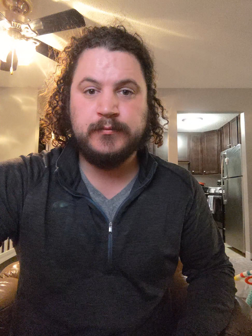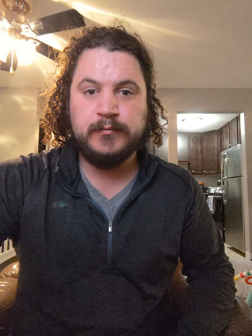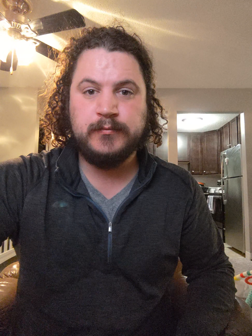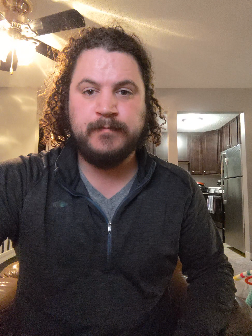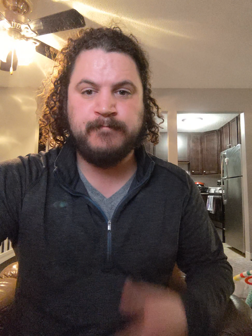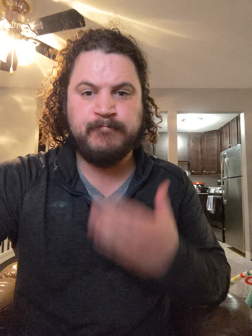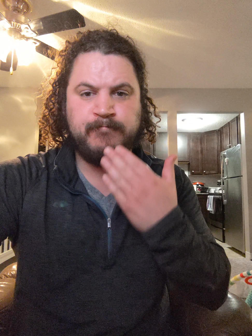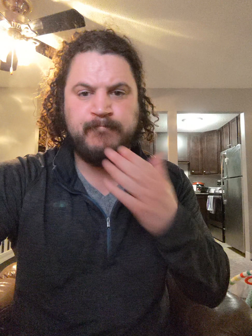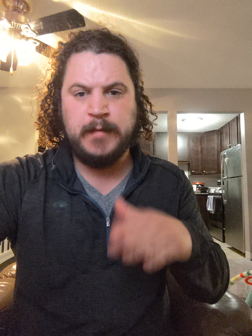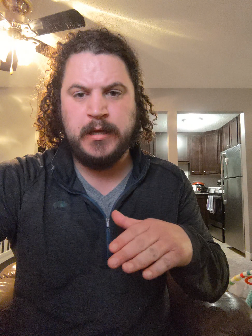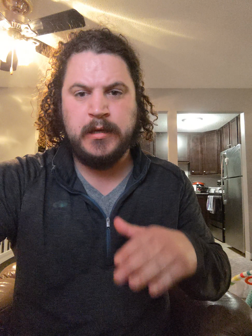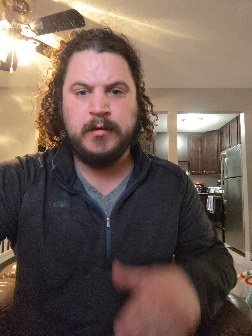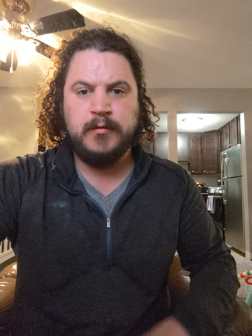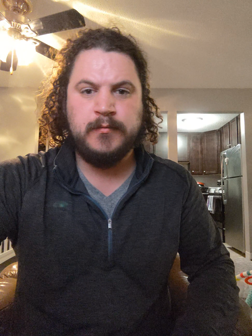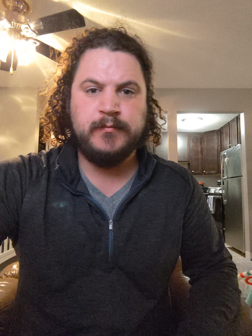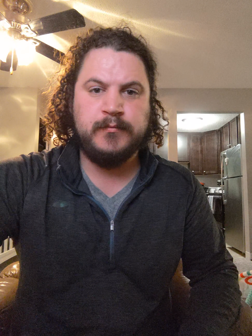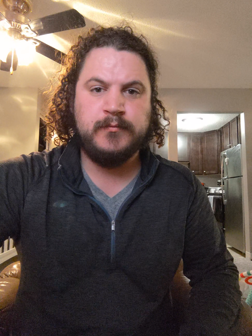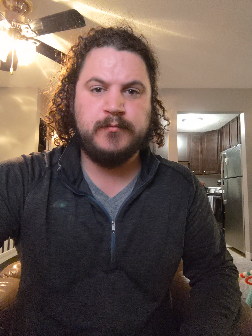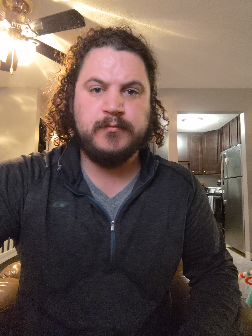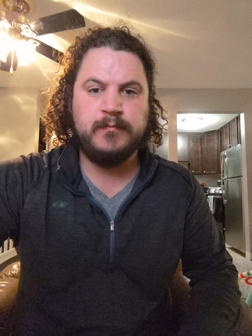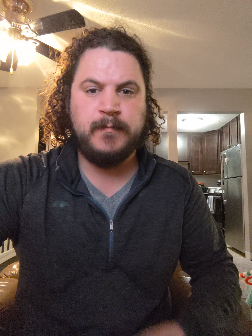bad